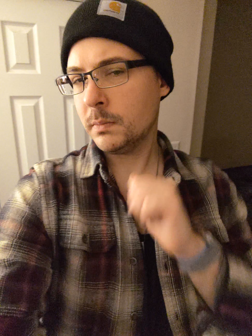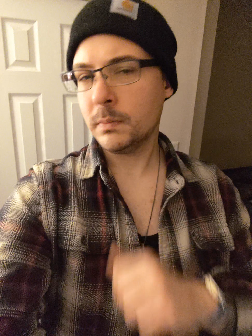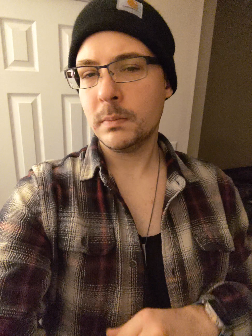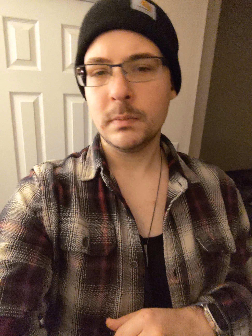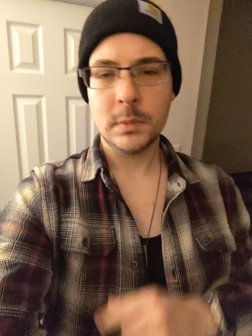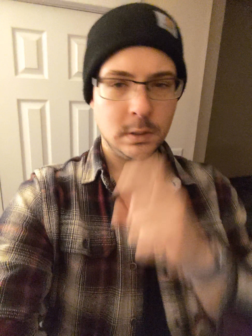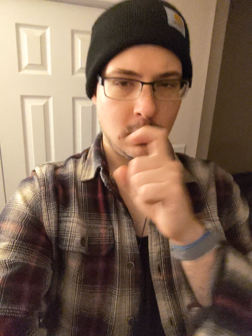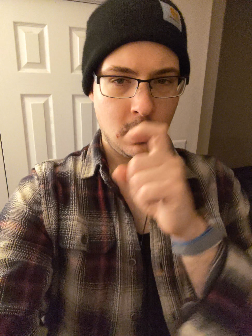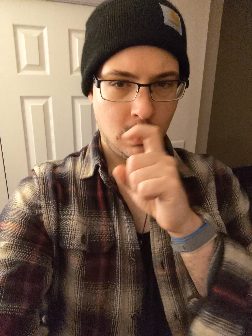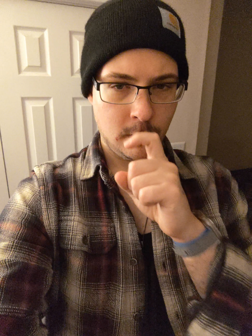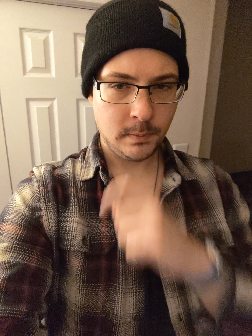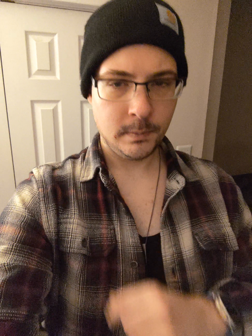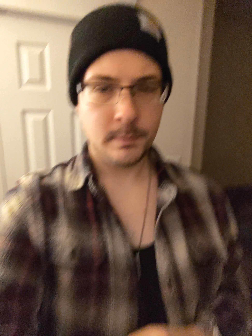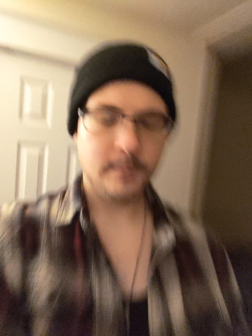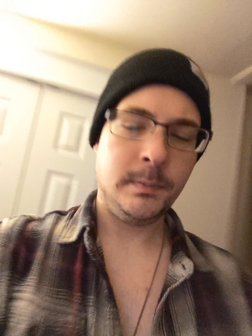doll